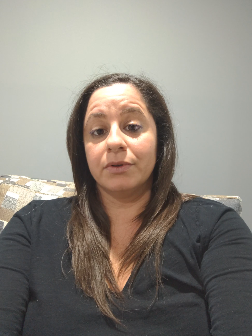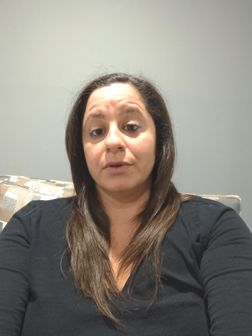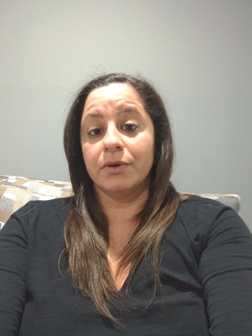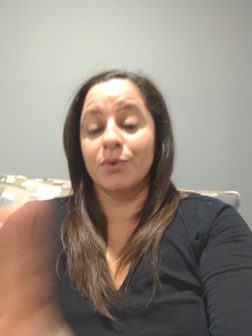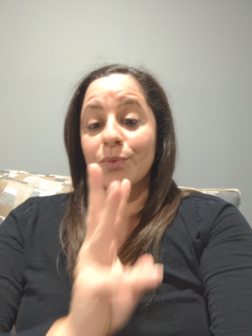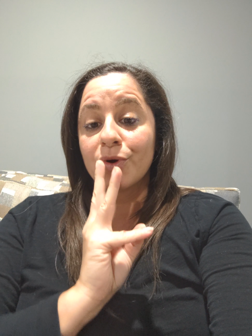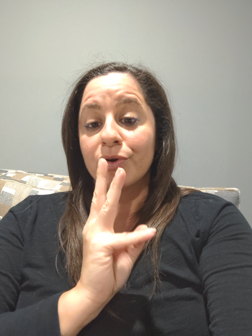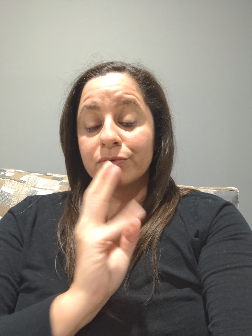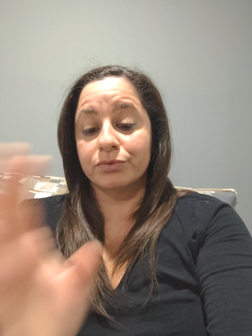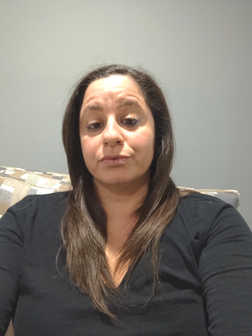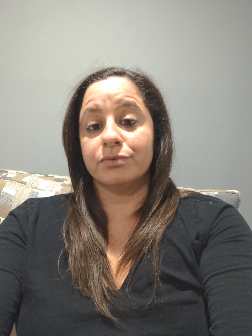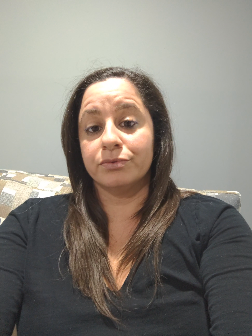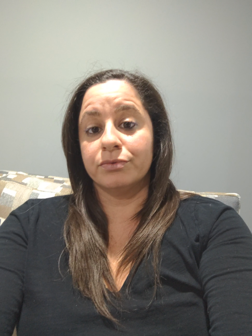water